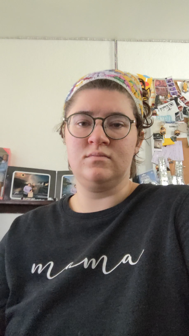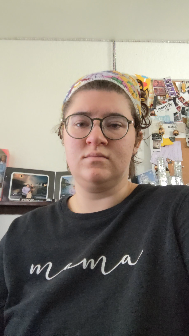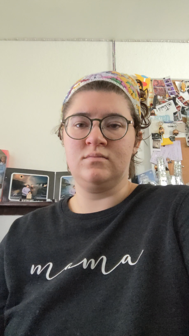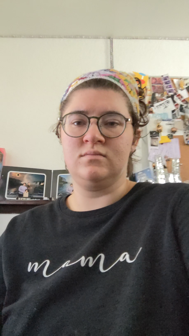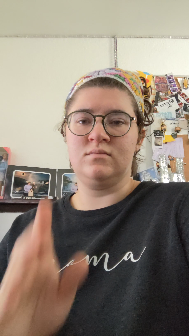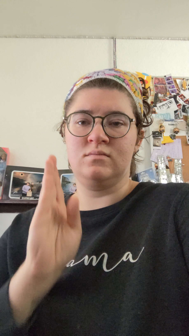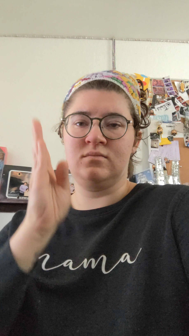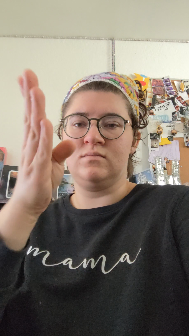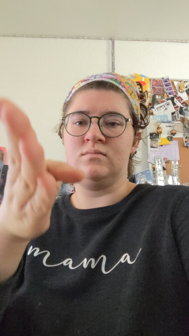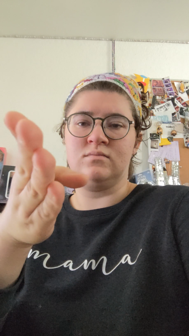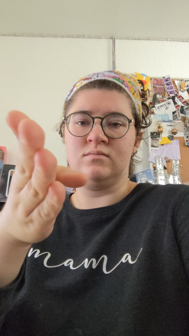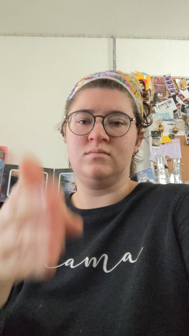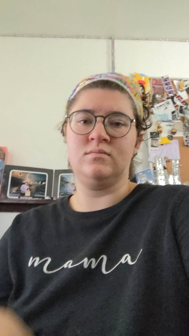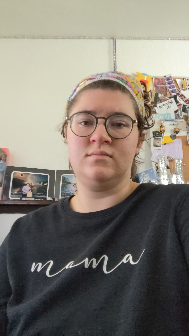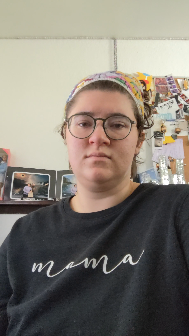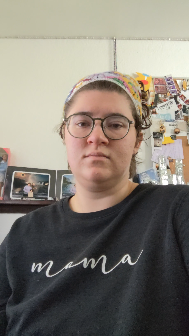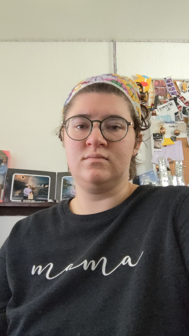over